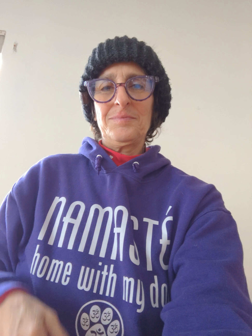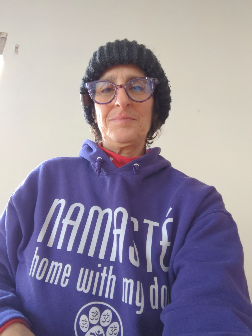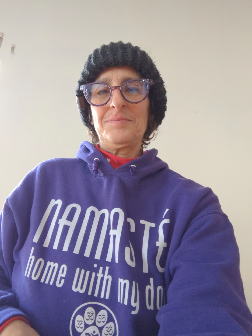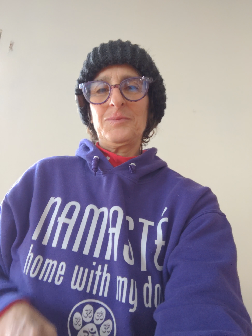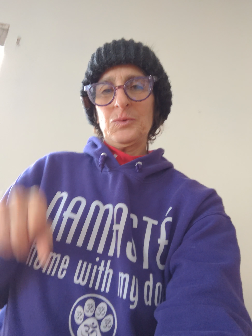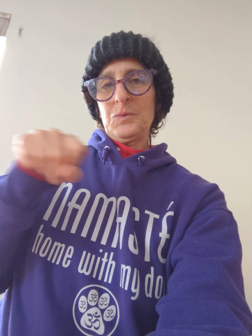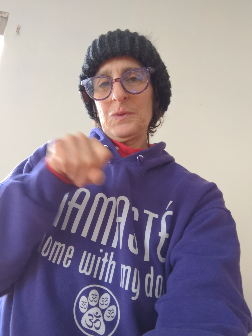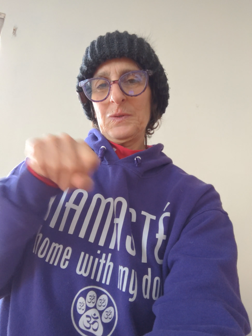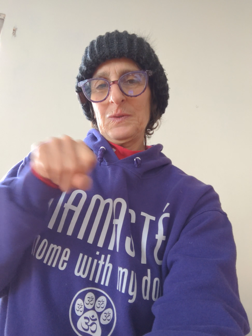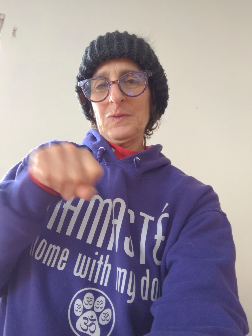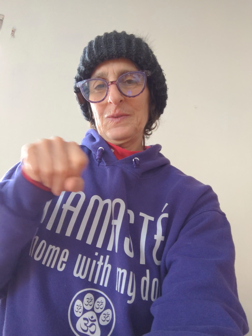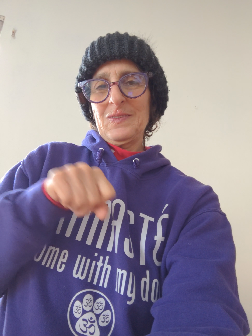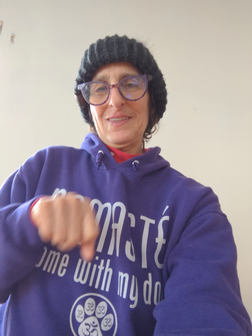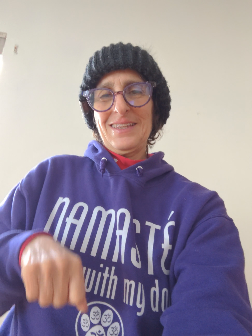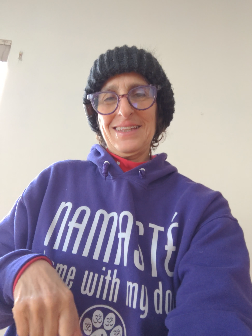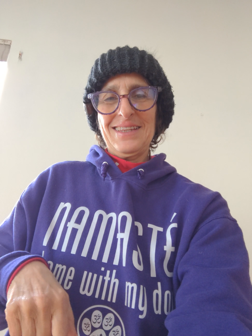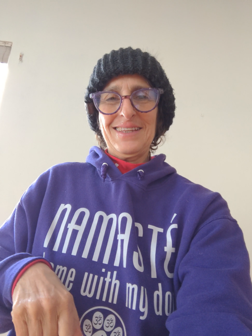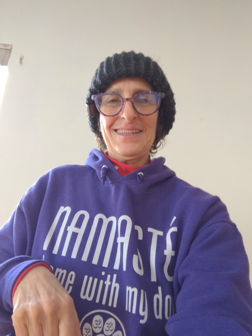shoe